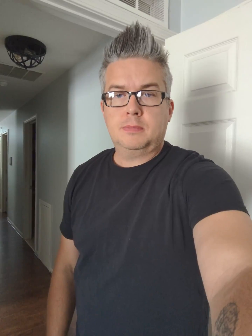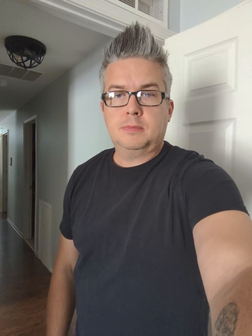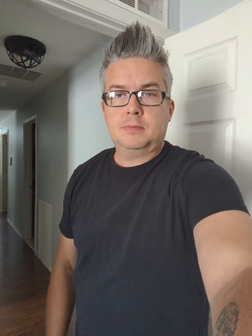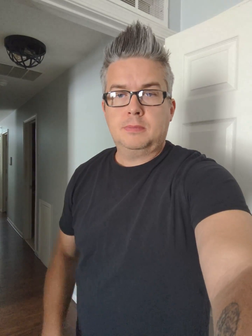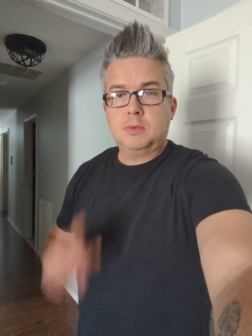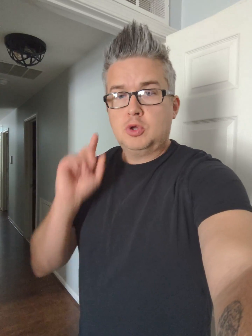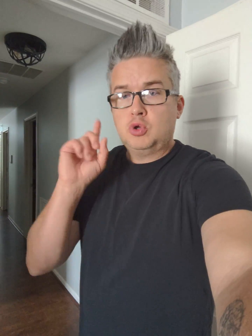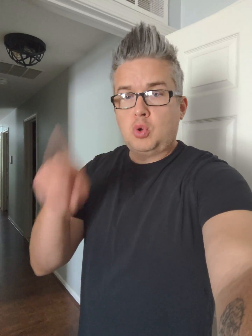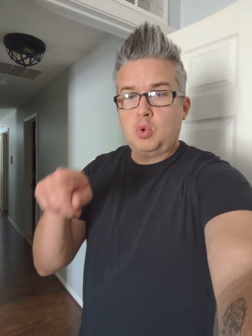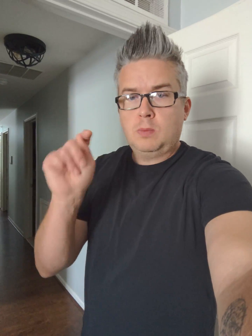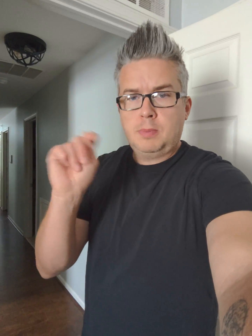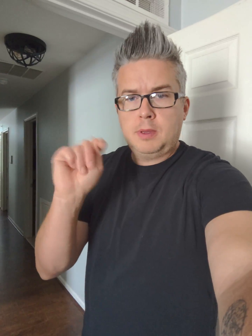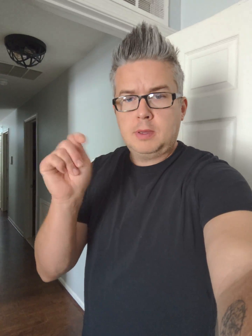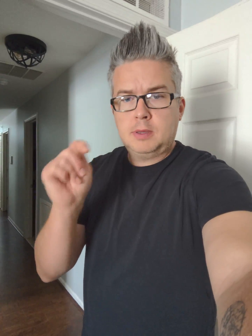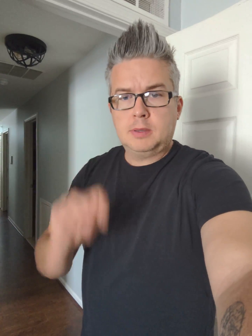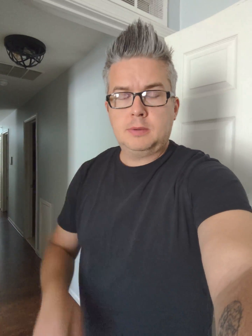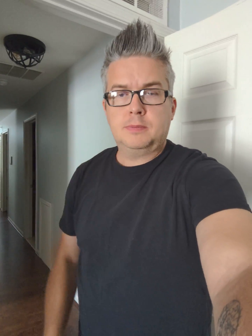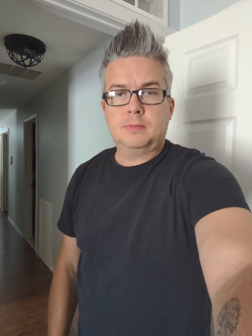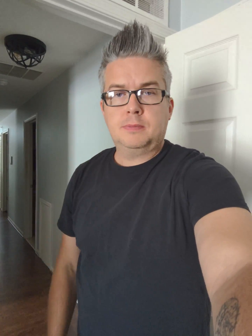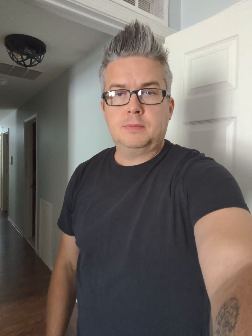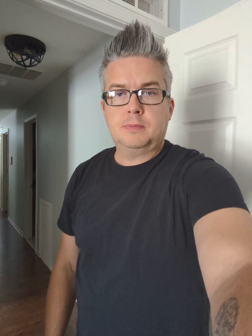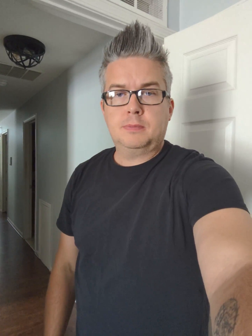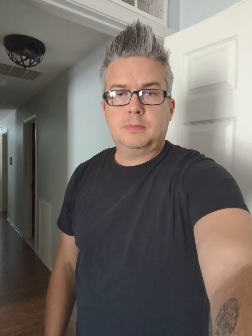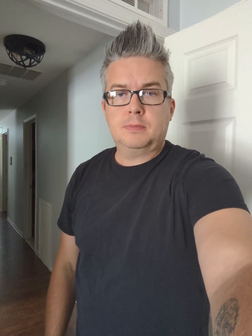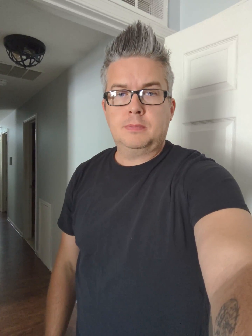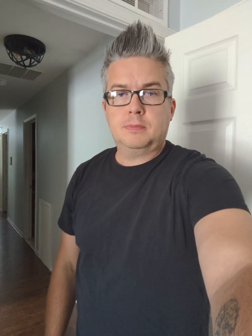go potty